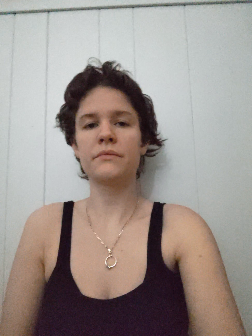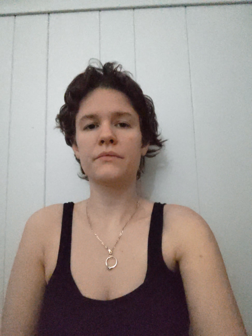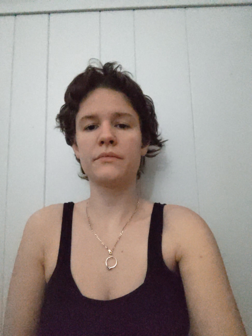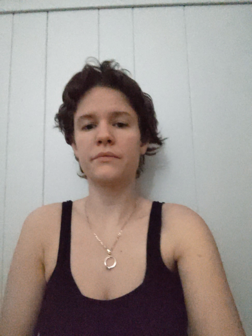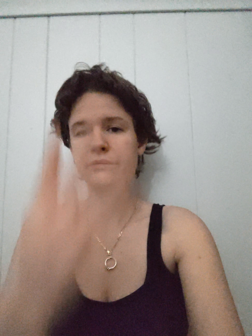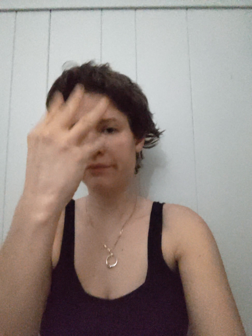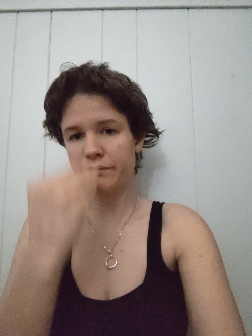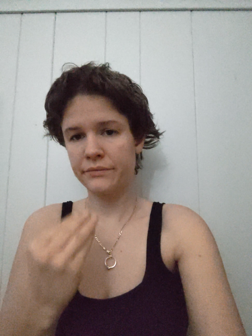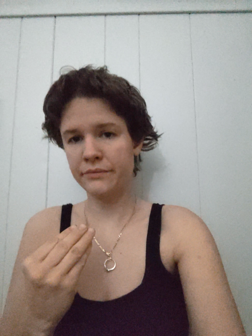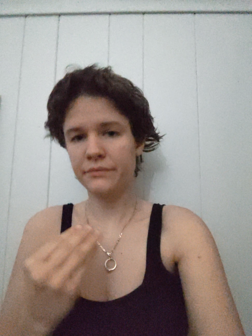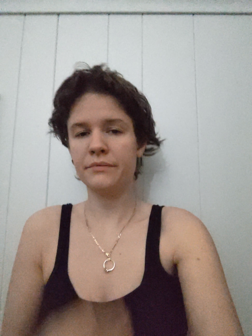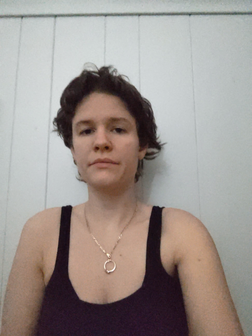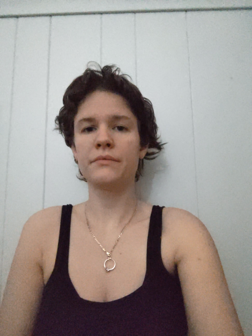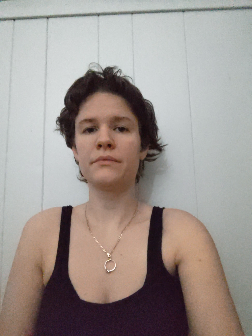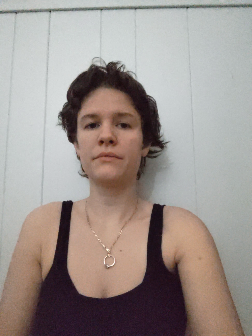sleep